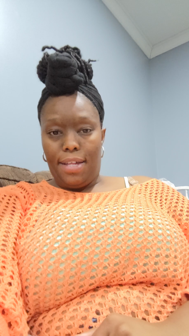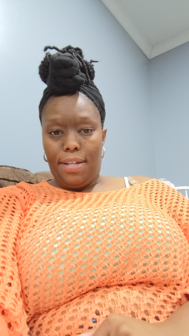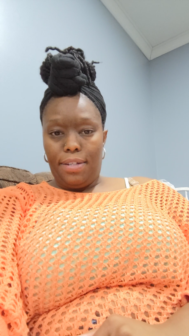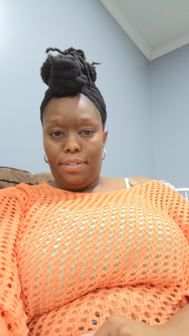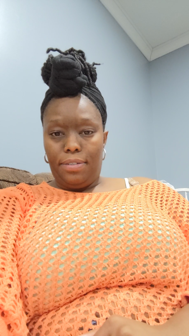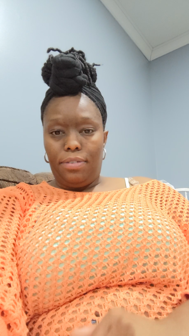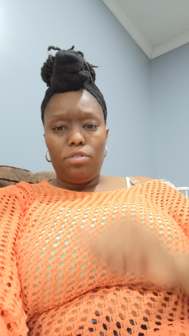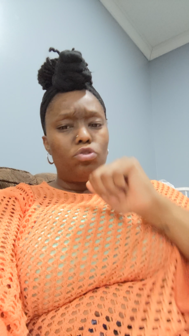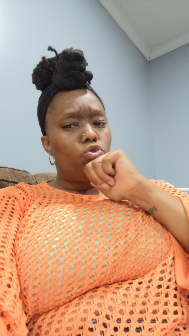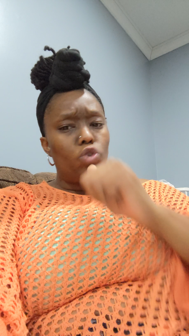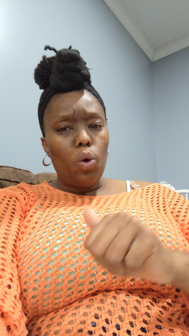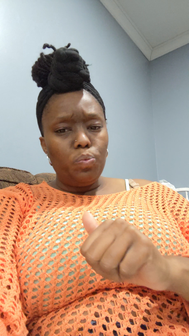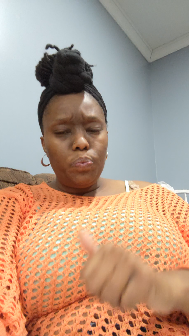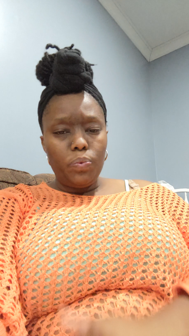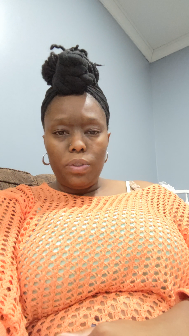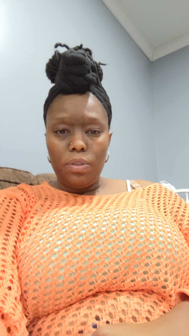don't